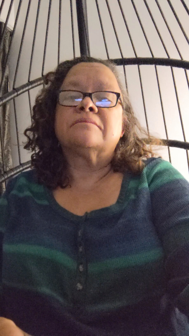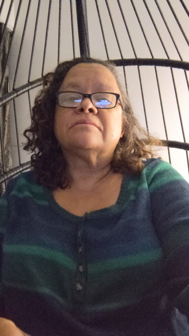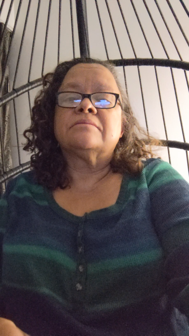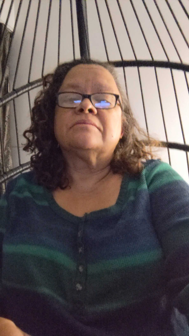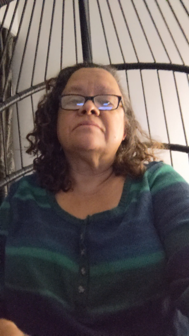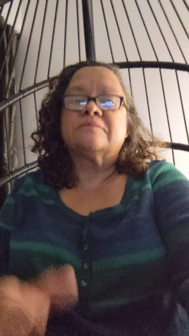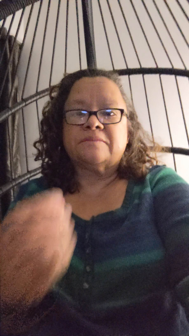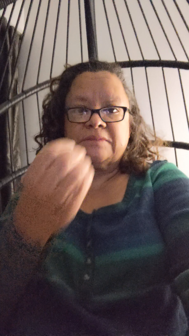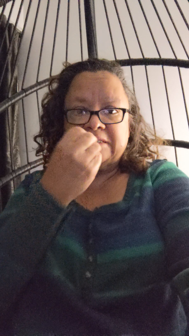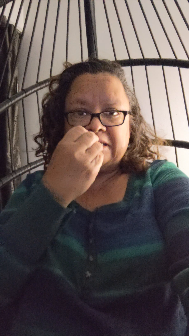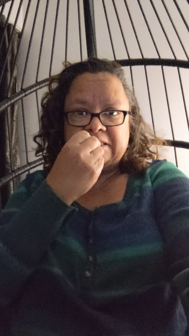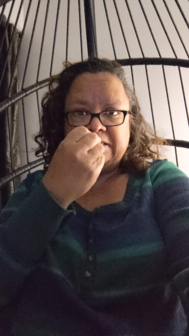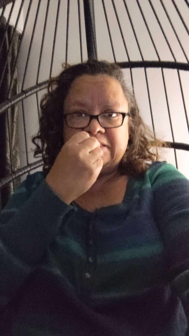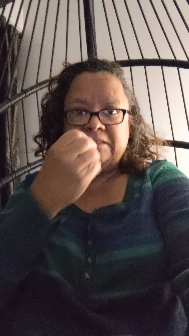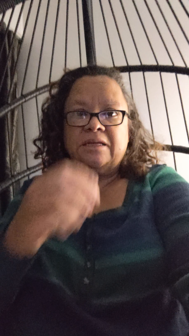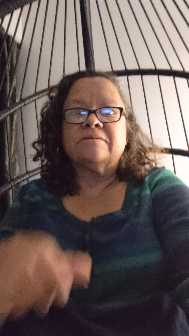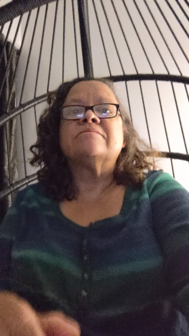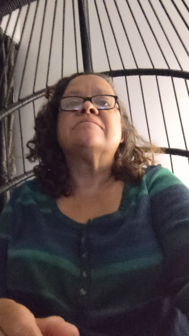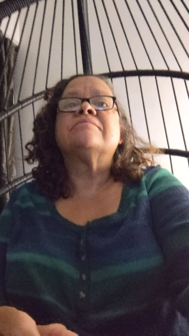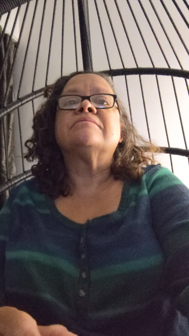eat